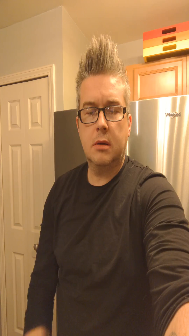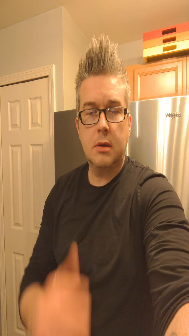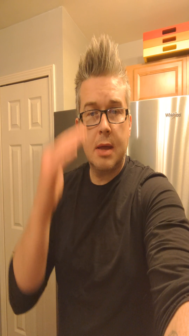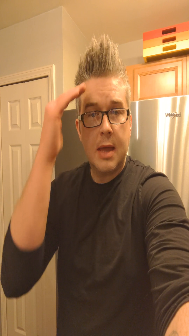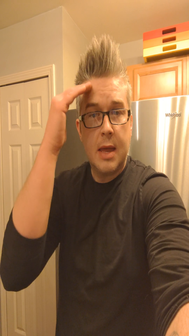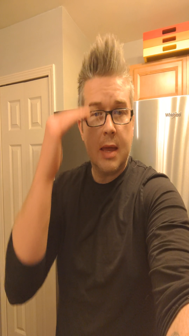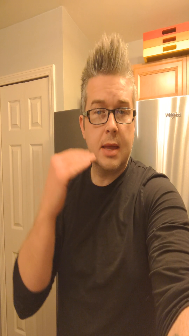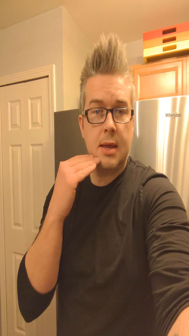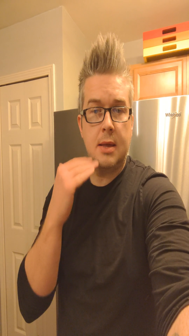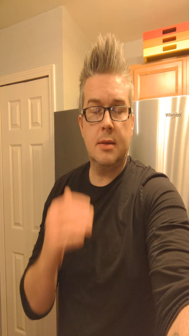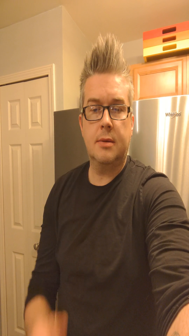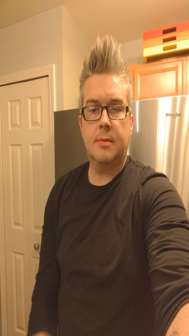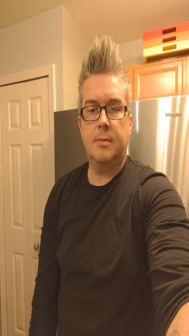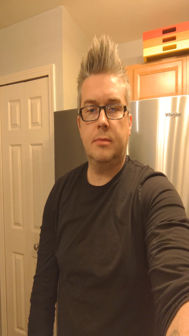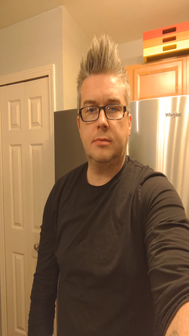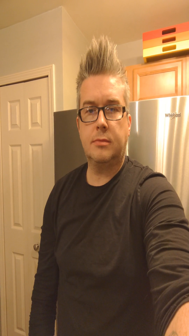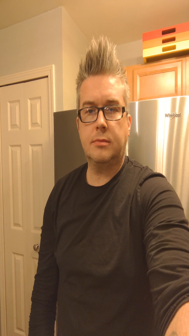head